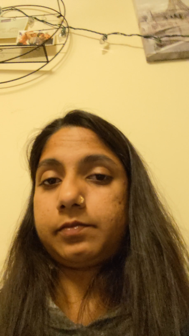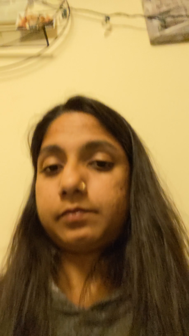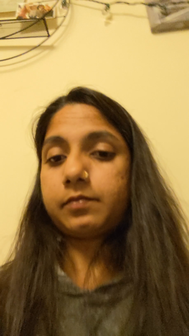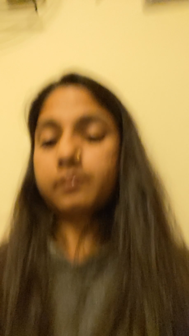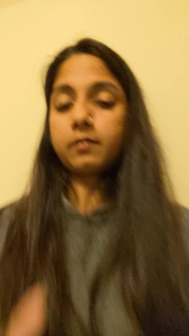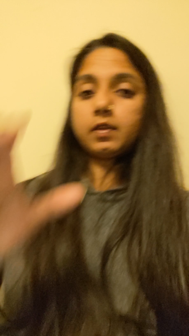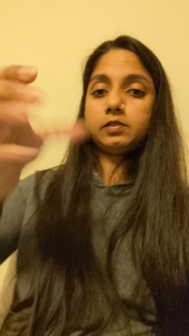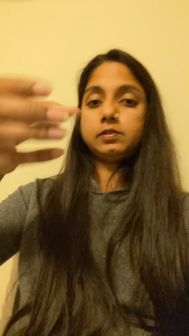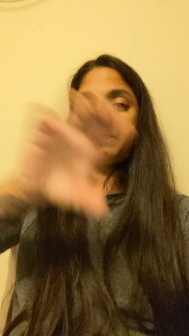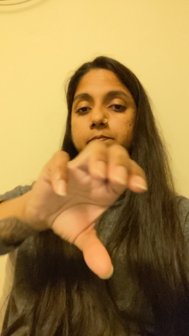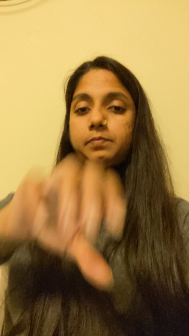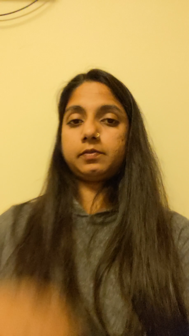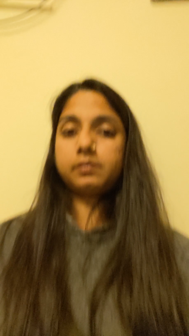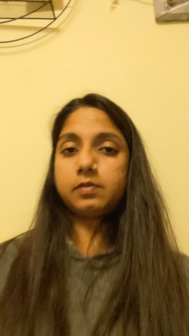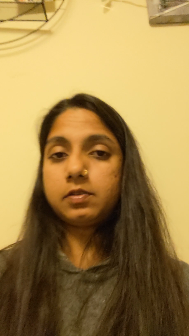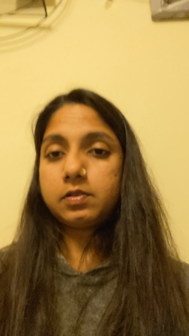dump